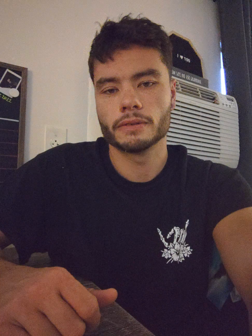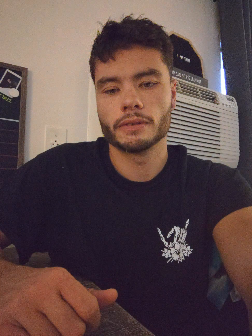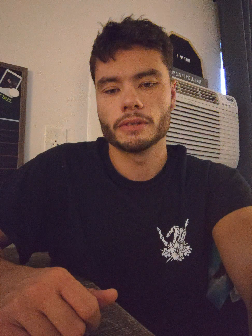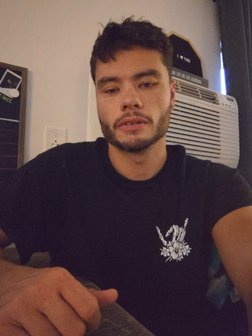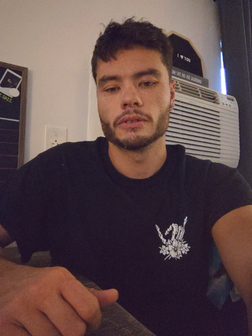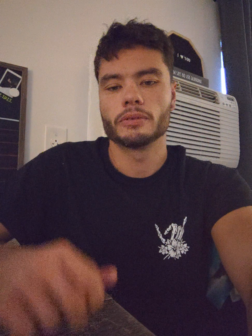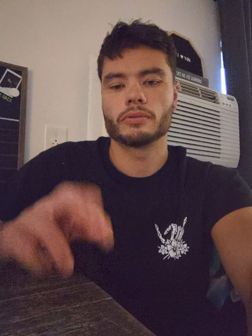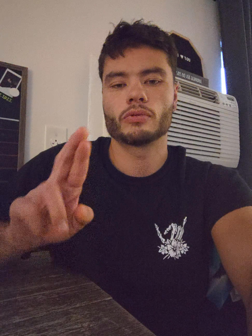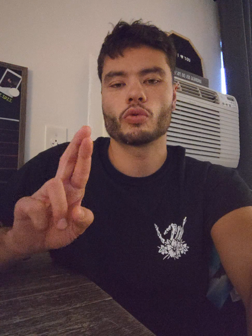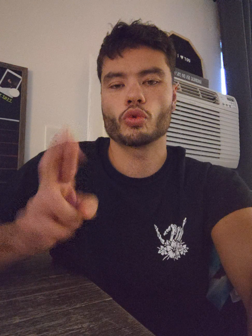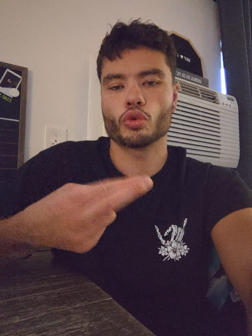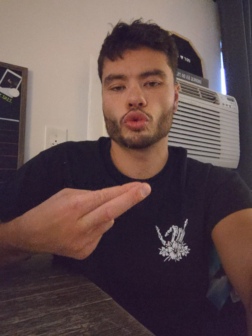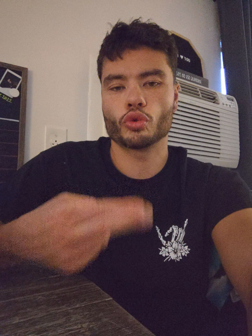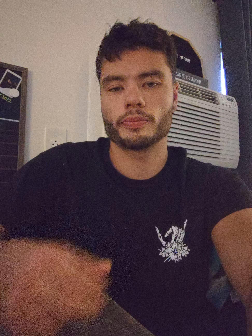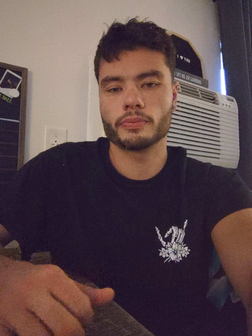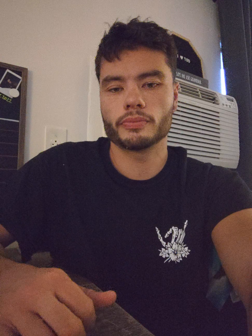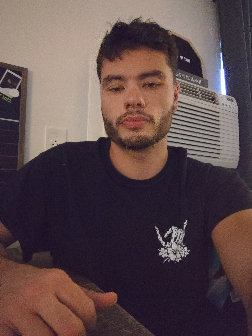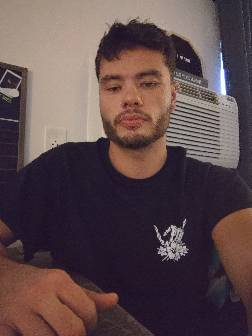room